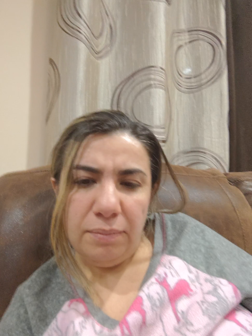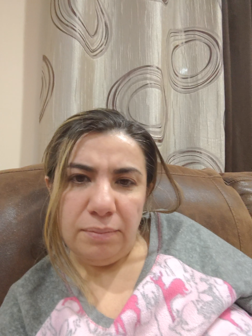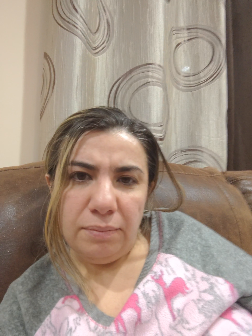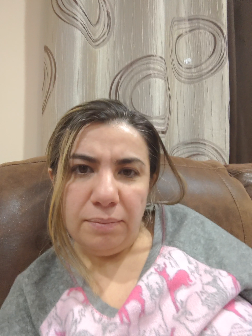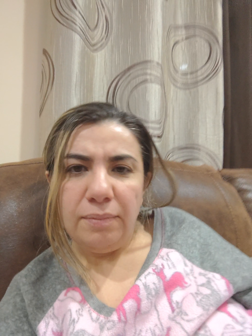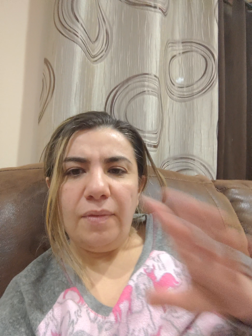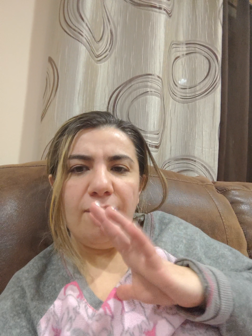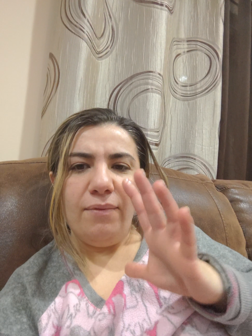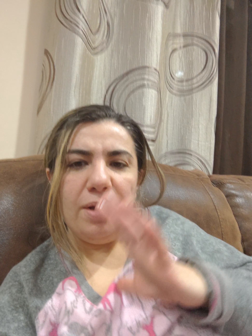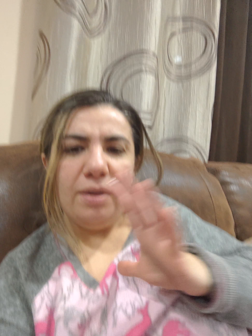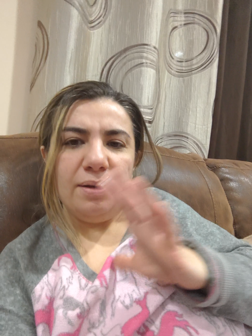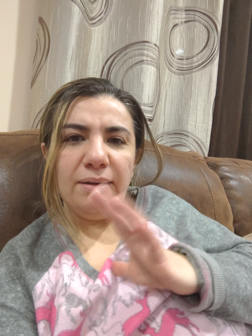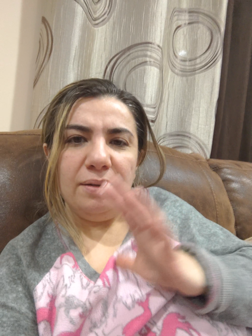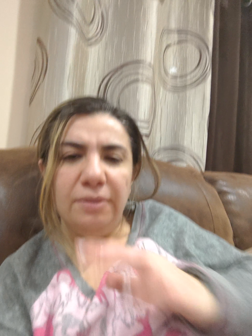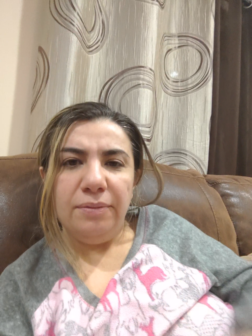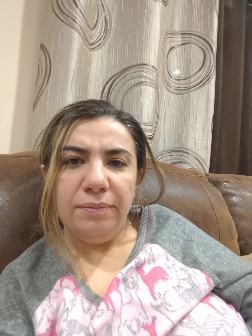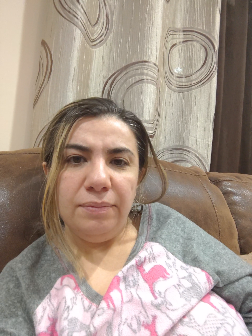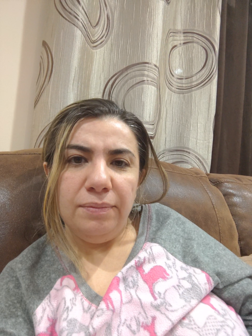fine